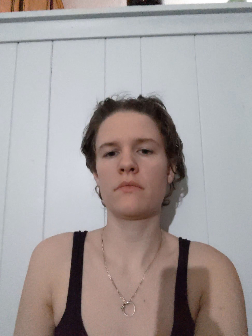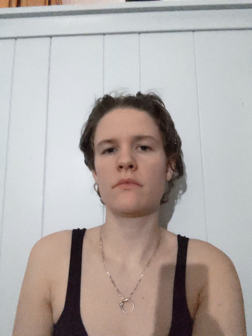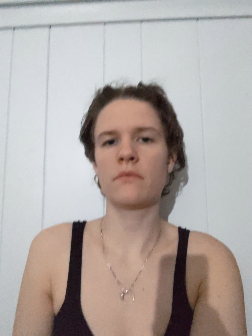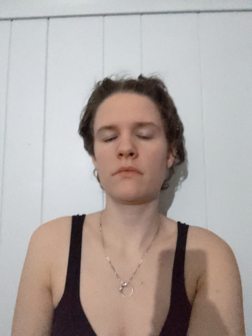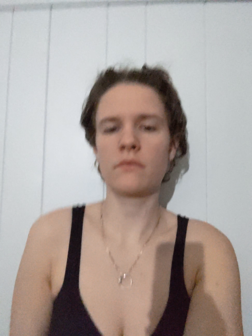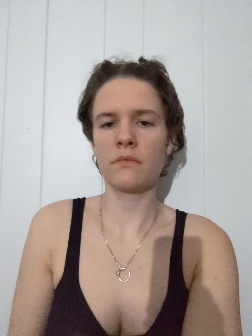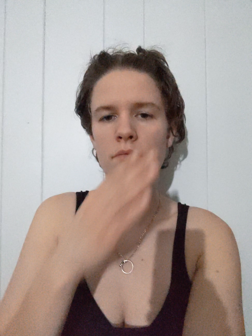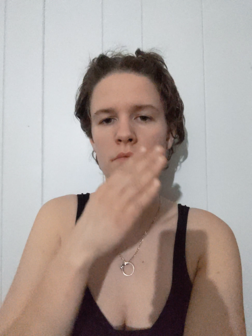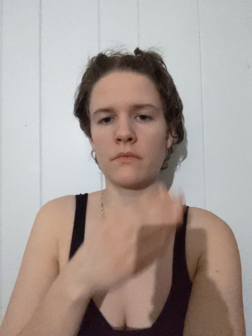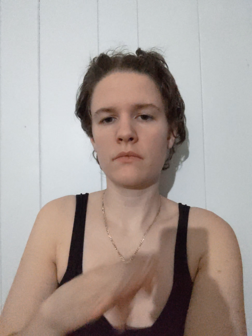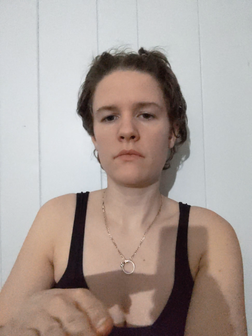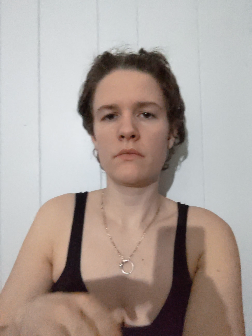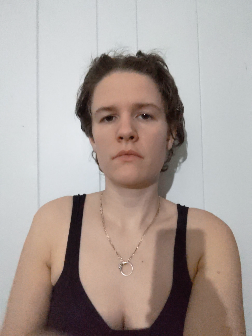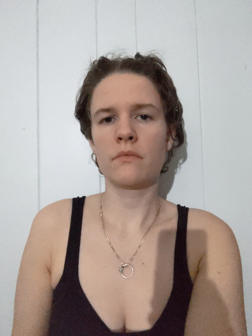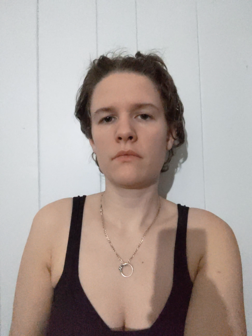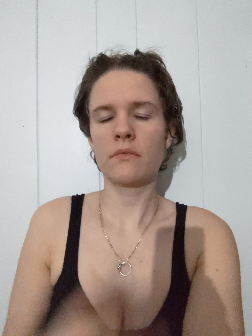quiet